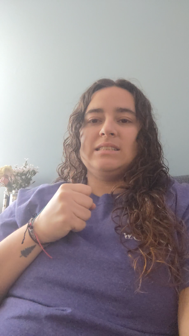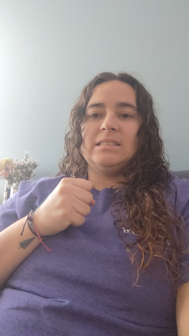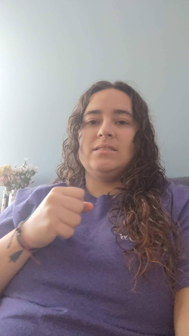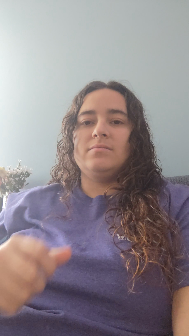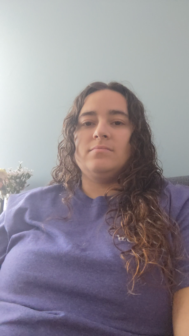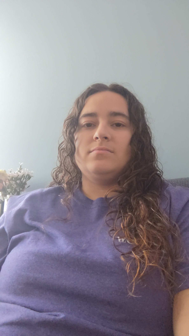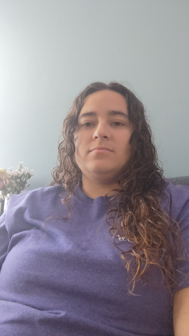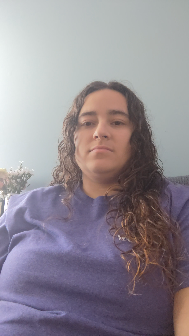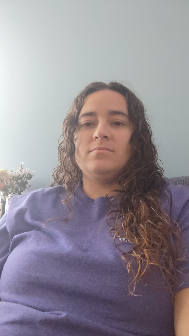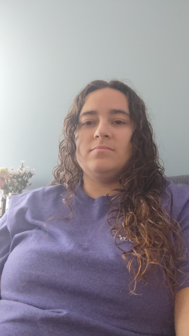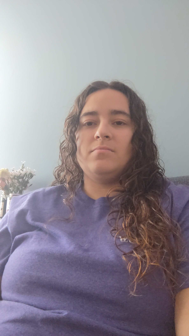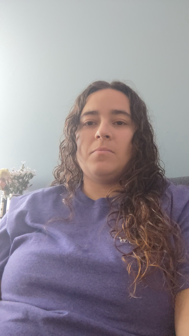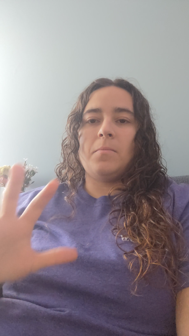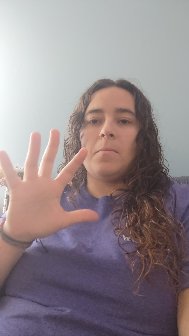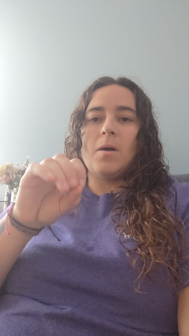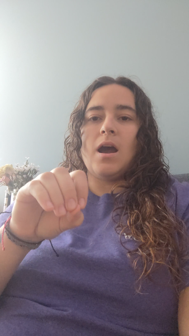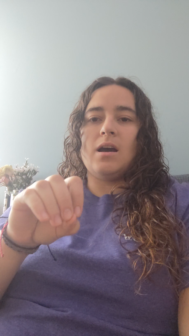bite